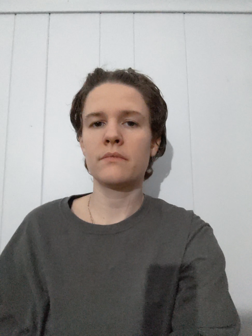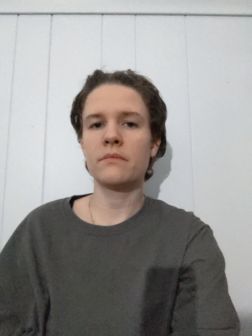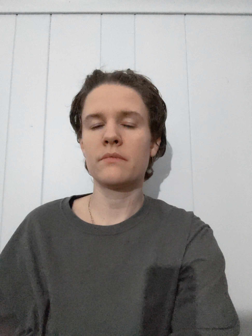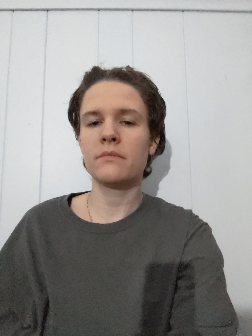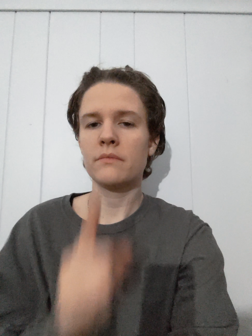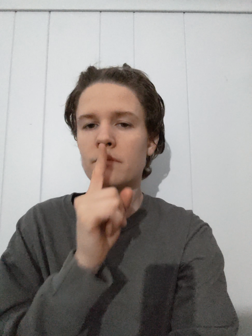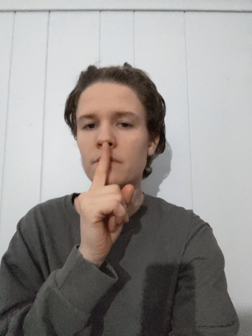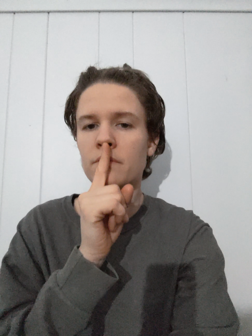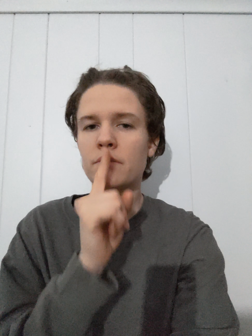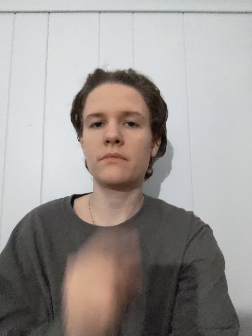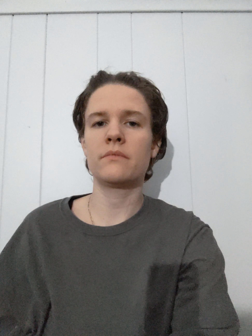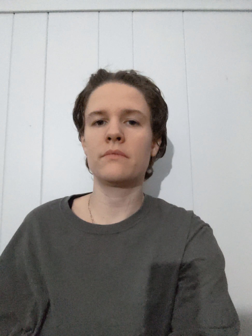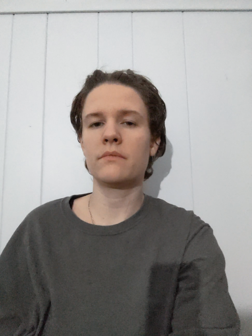shhh